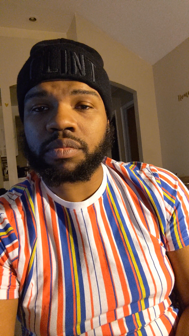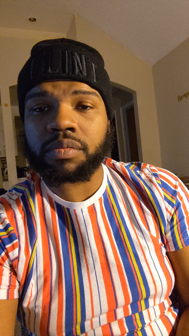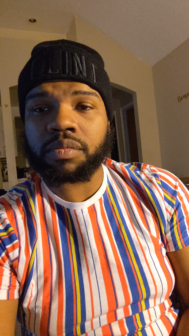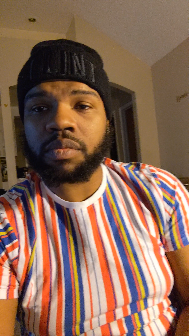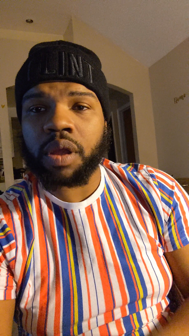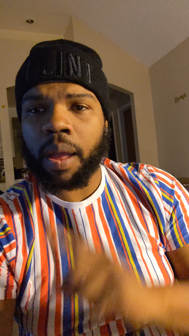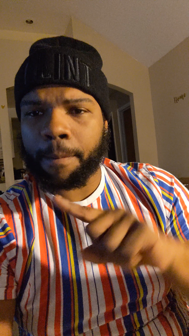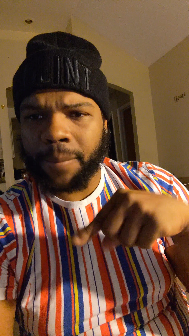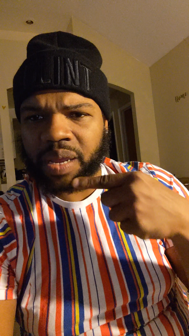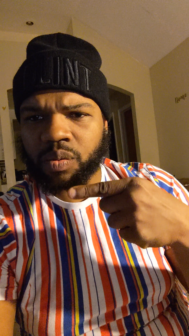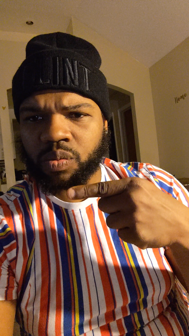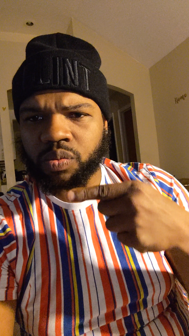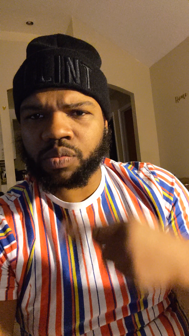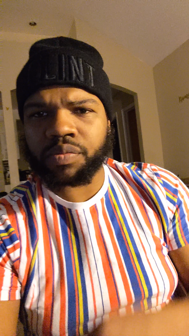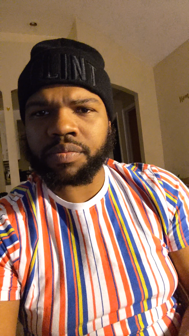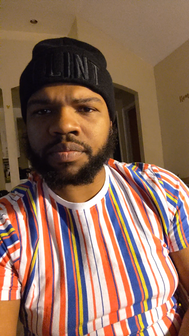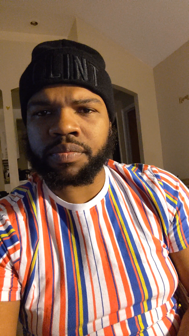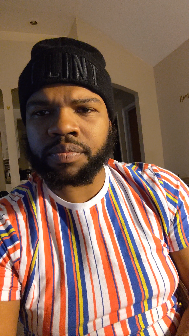about